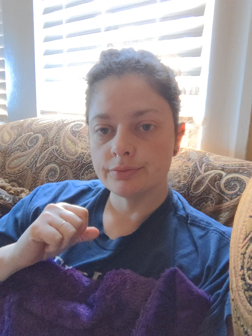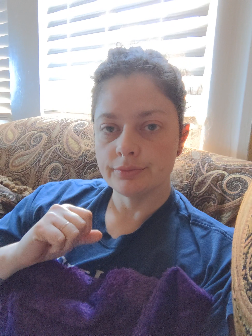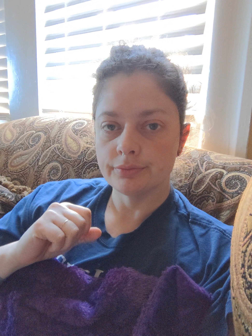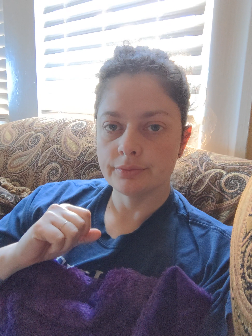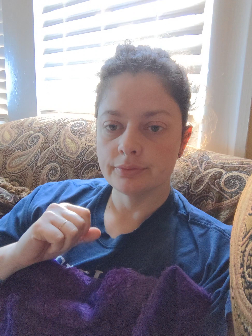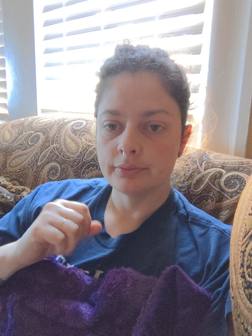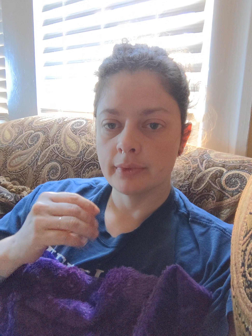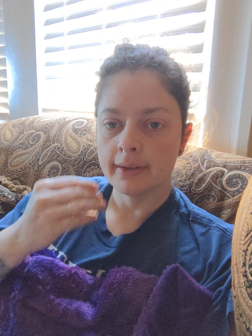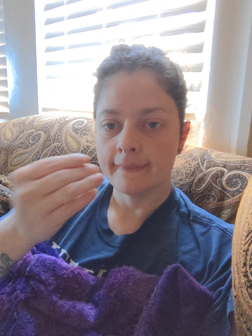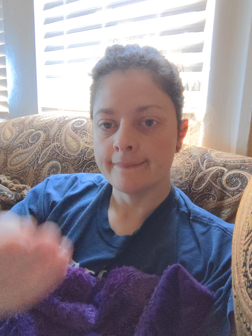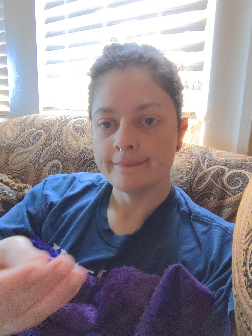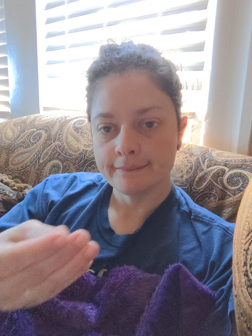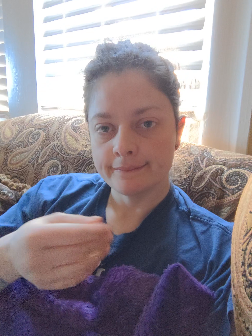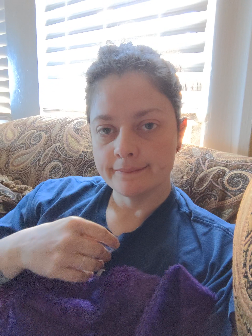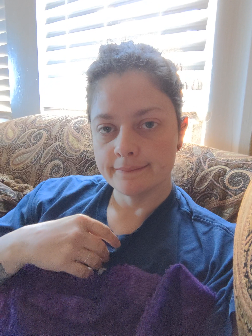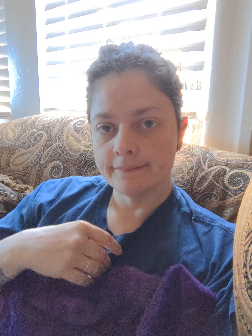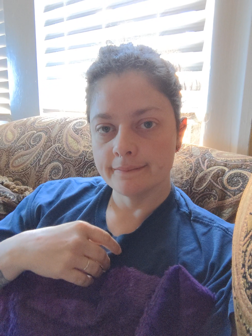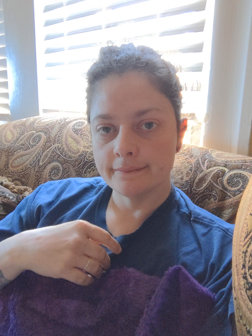gift